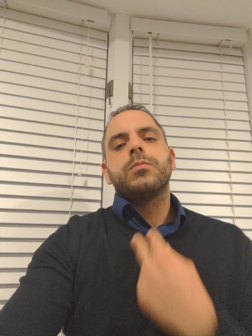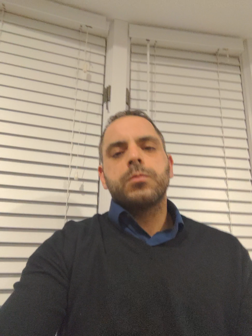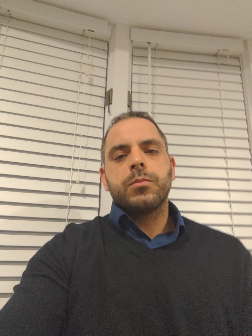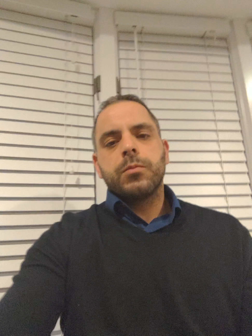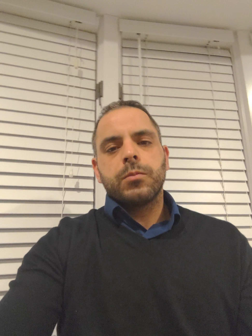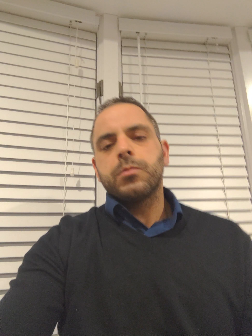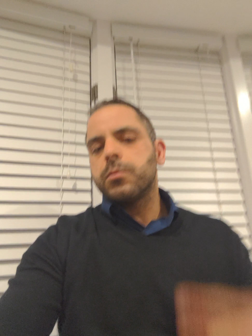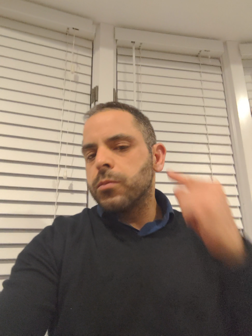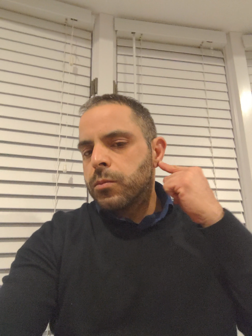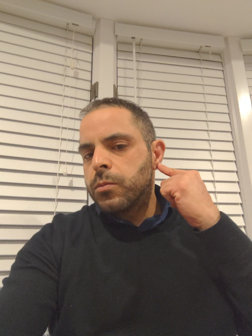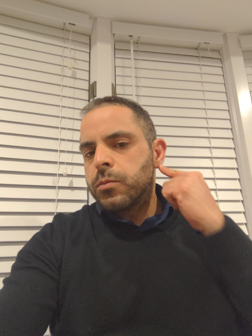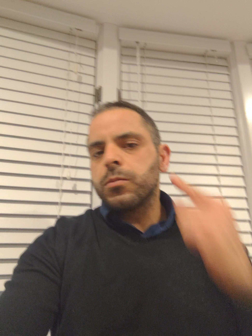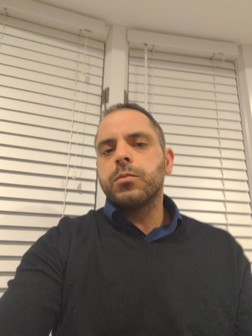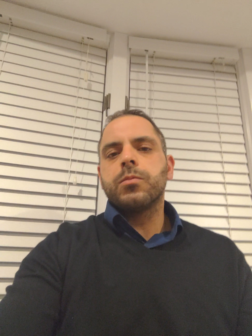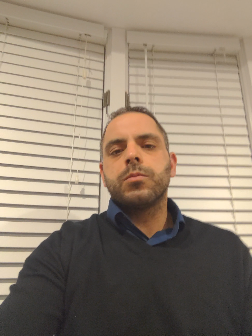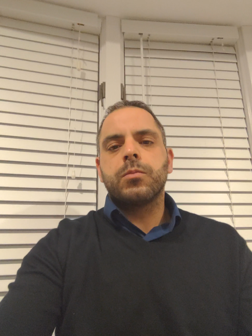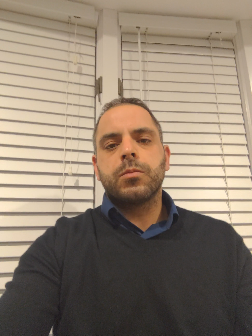ear